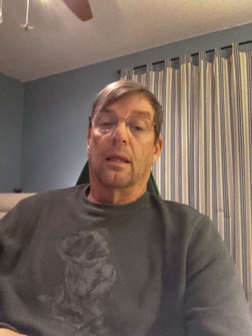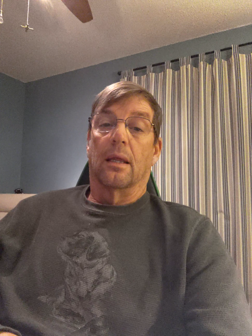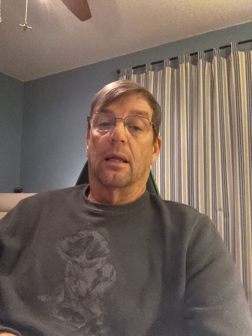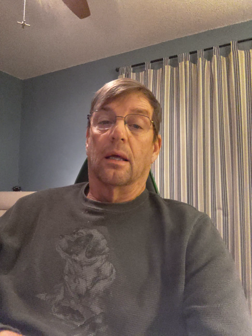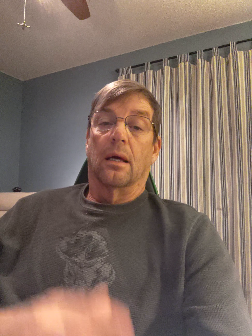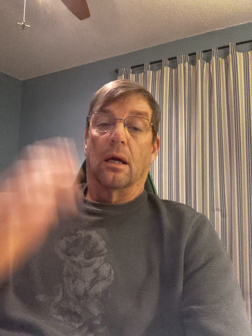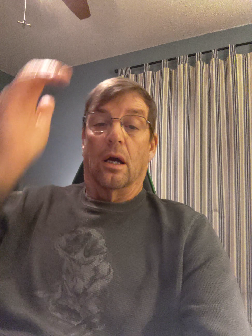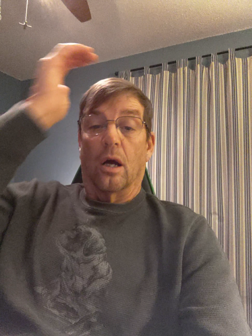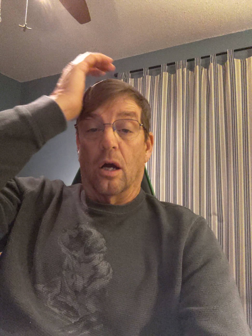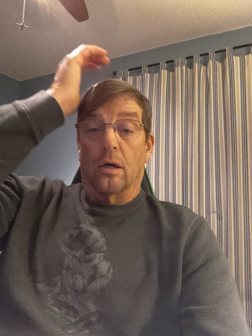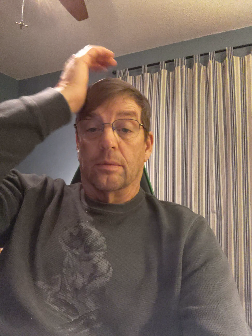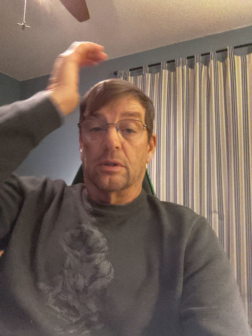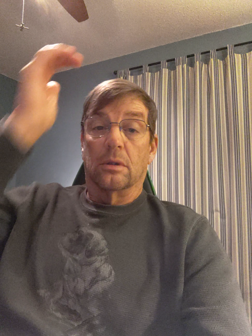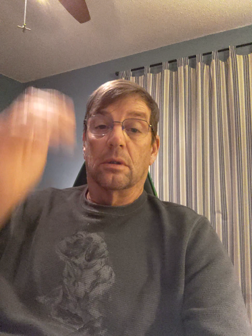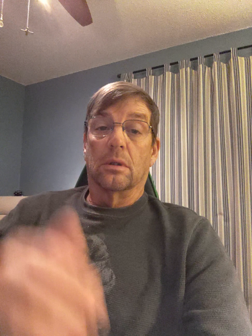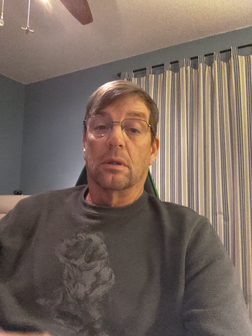garbage